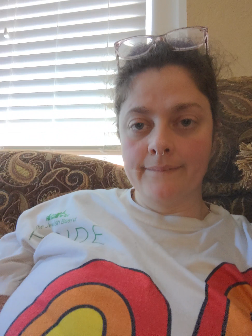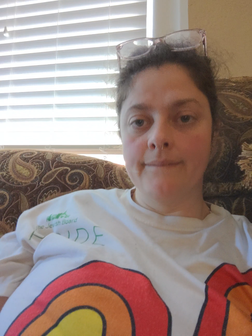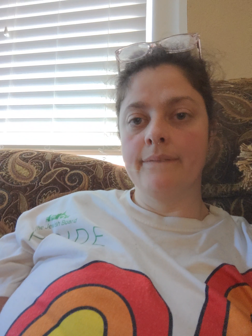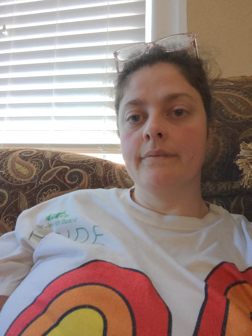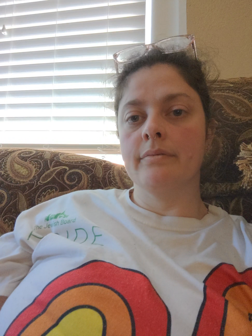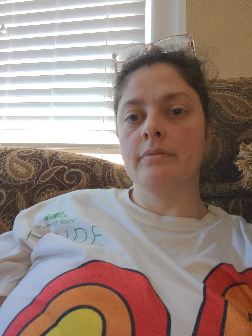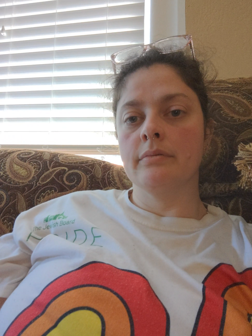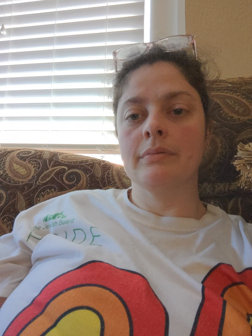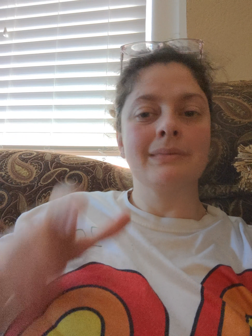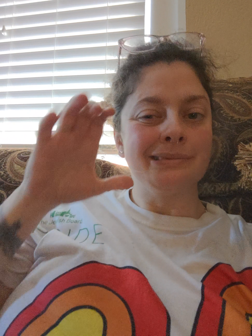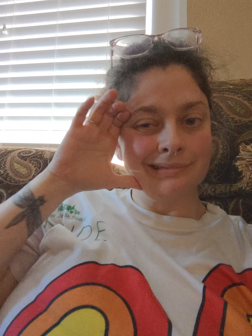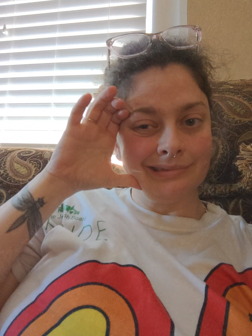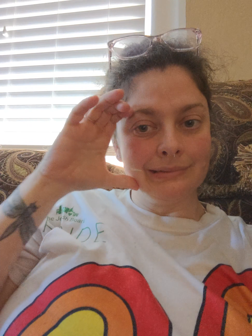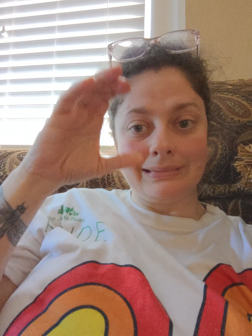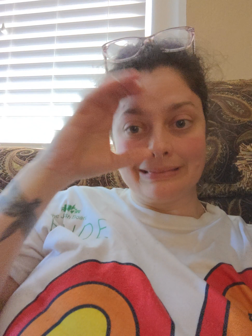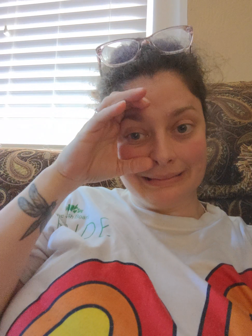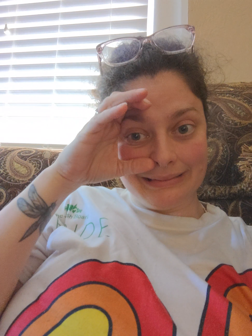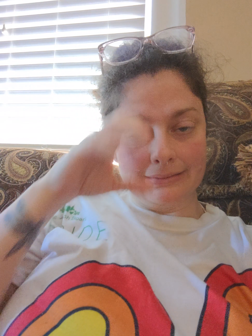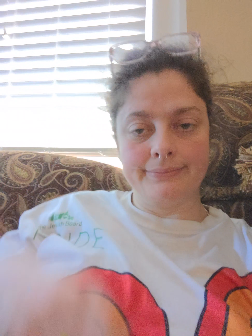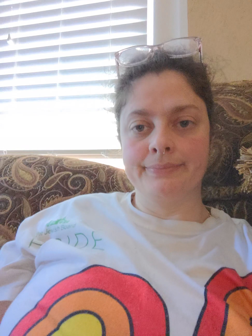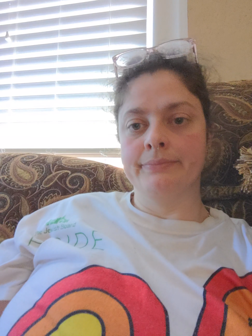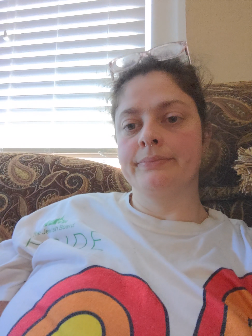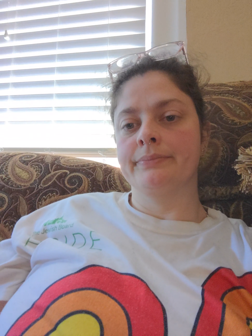listen